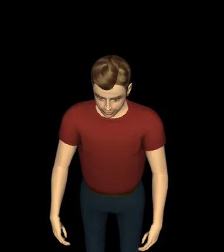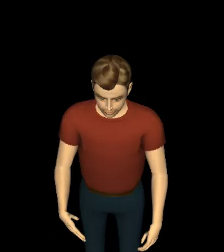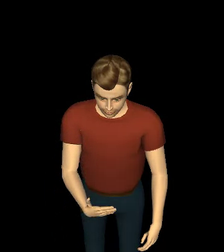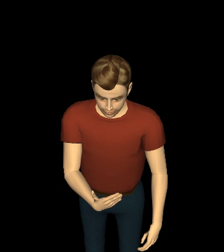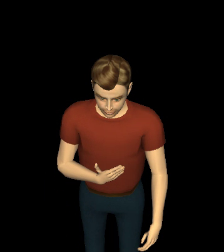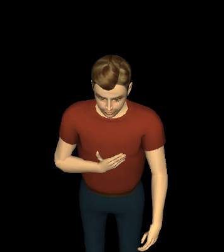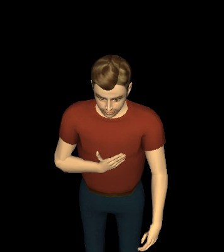لي